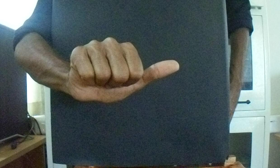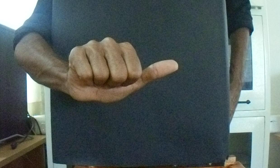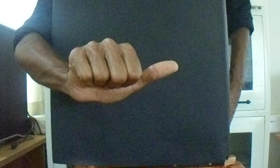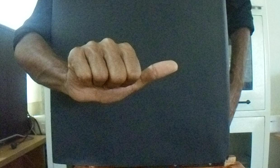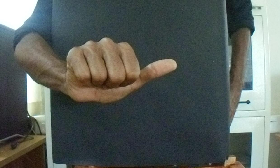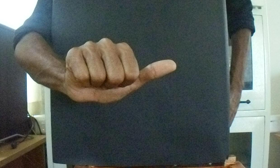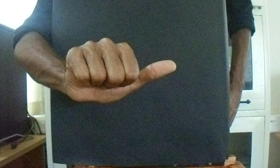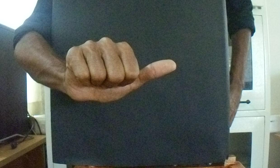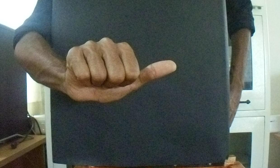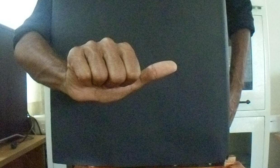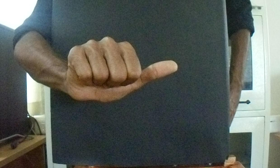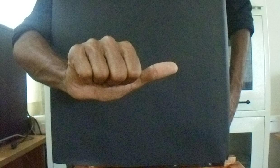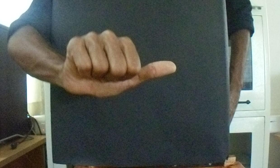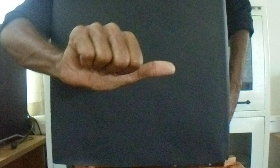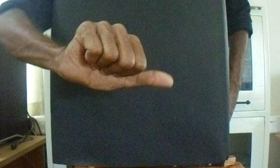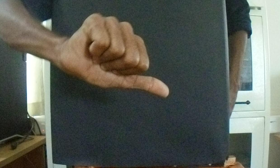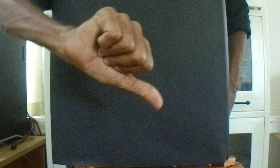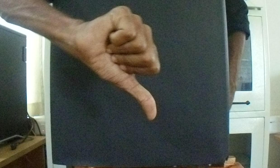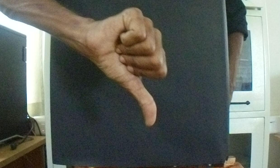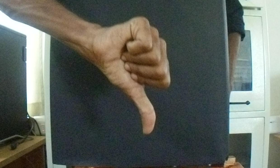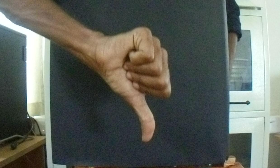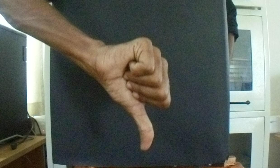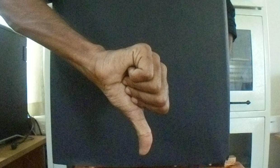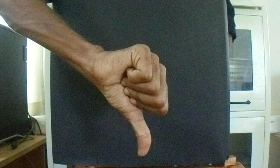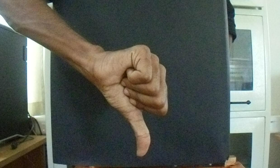lose